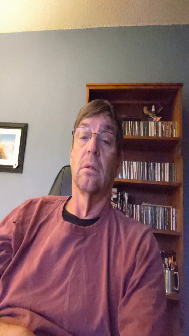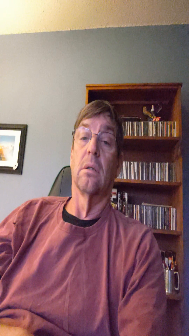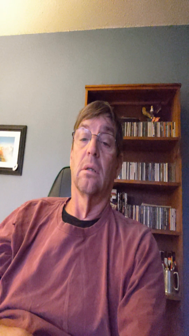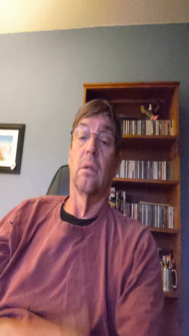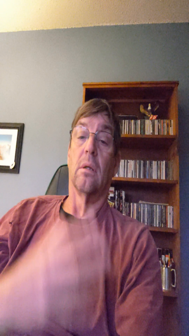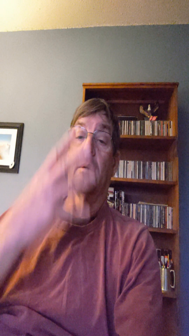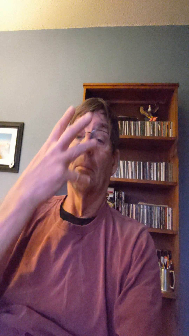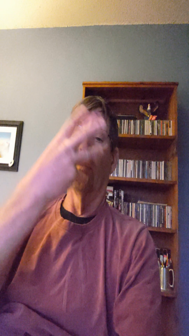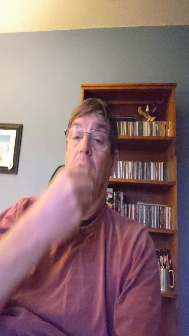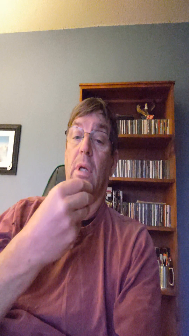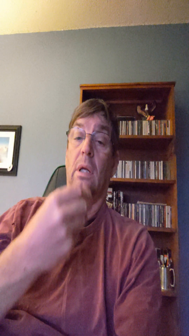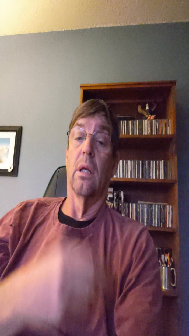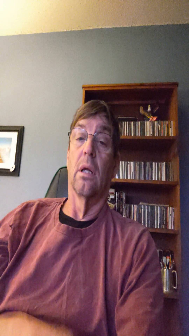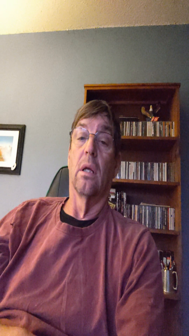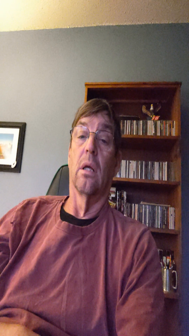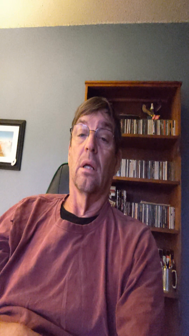pretty